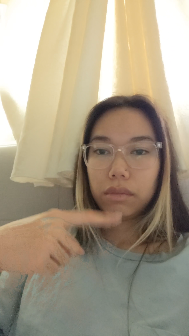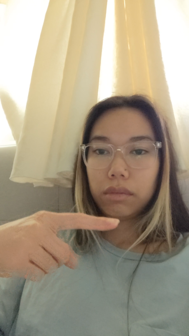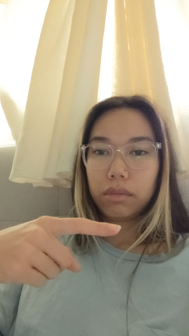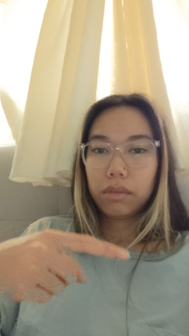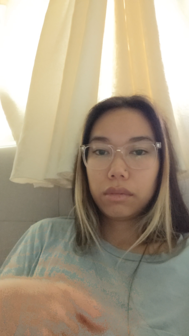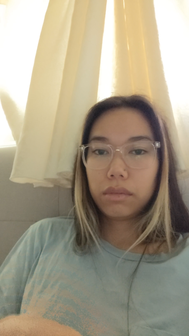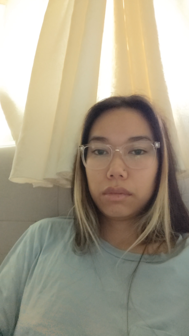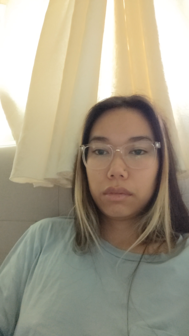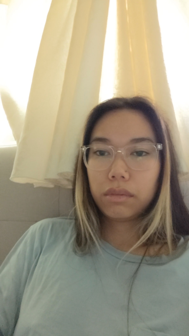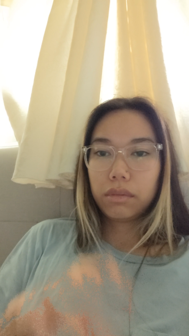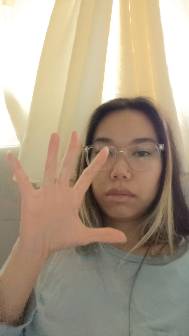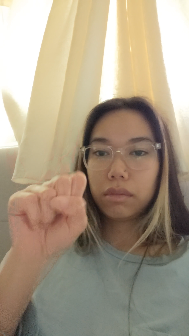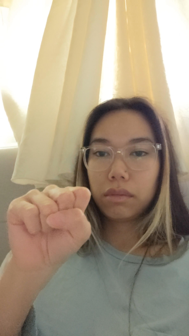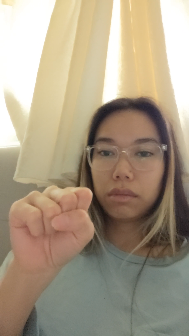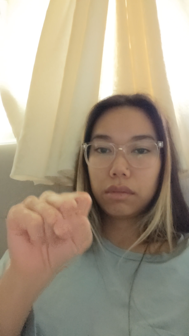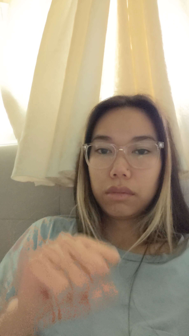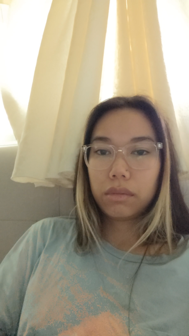catch